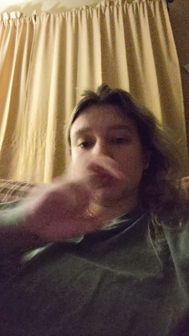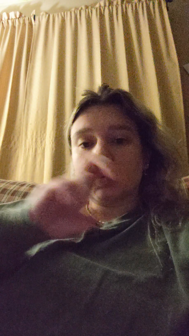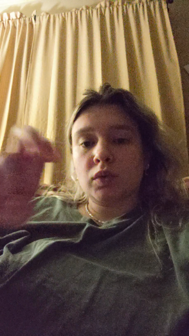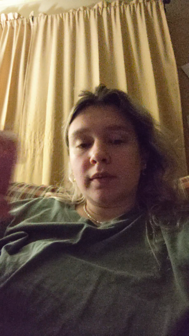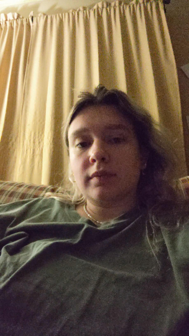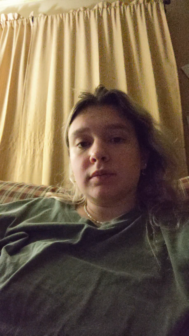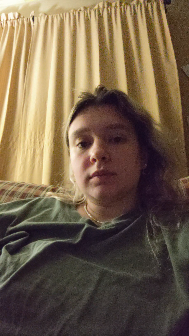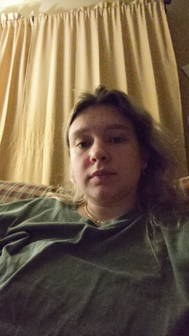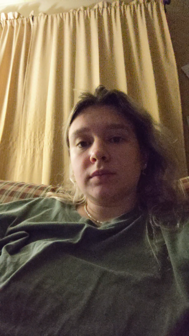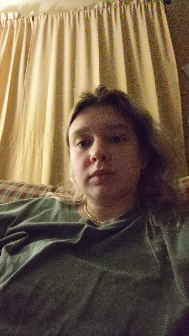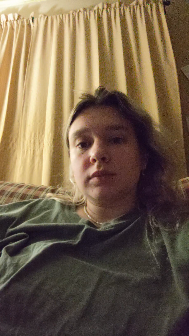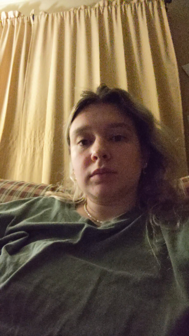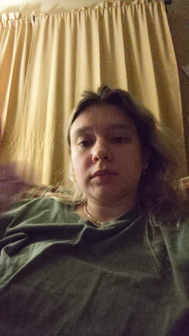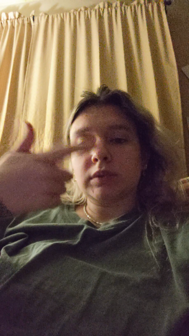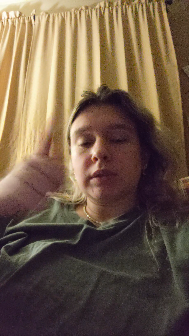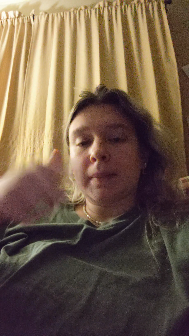let me